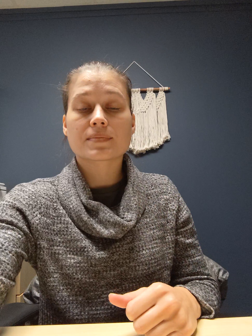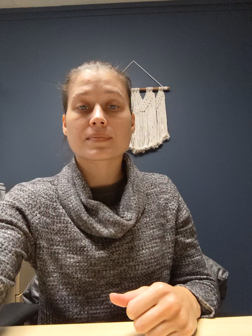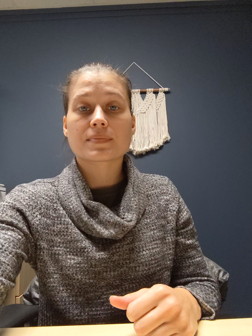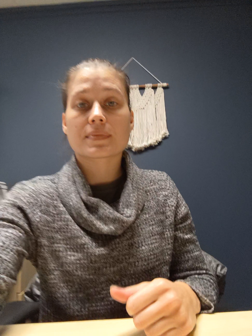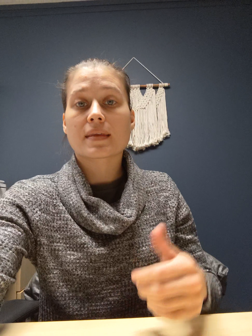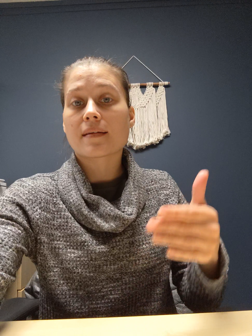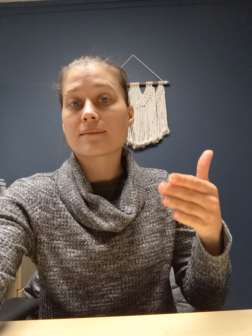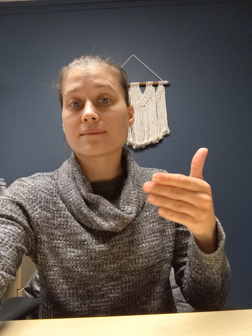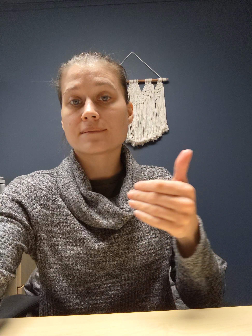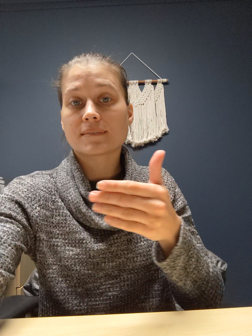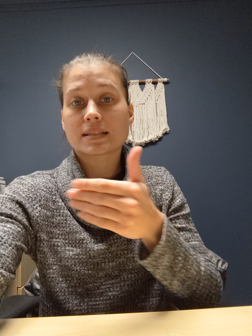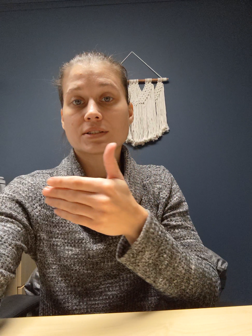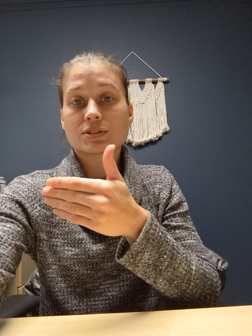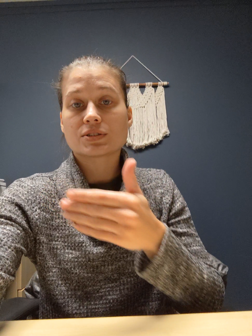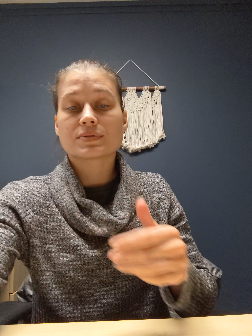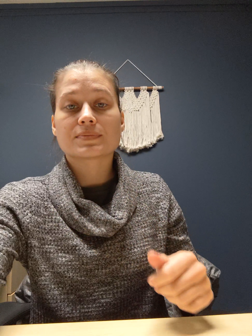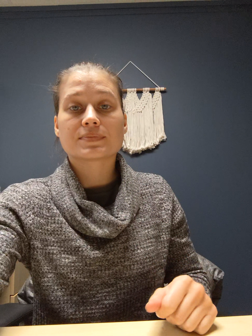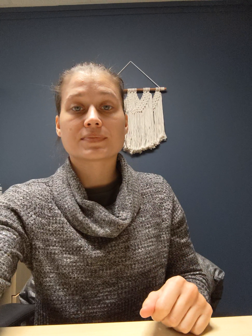fish